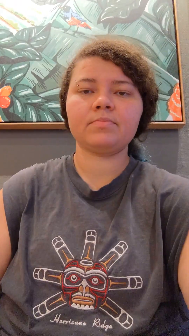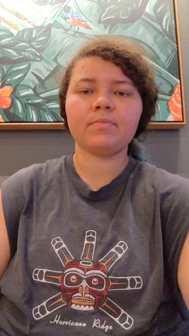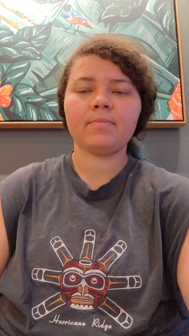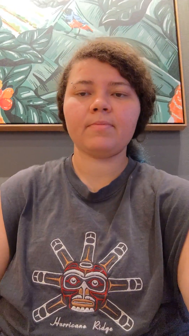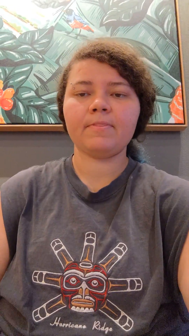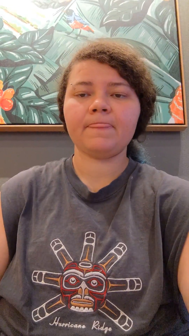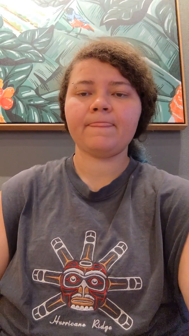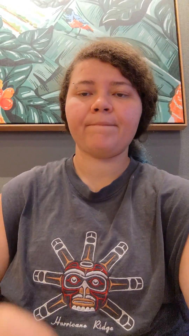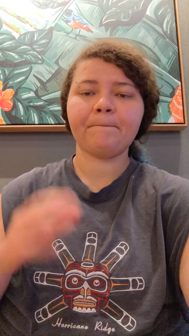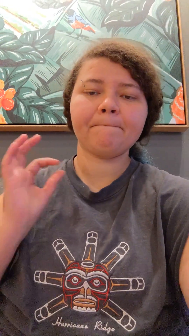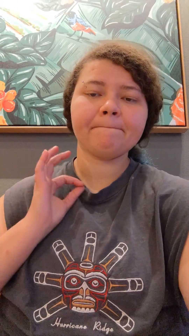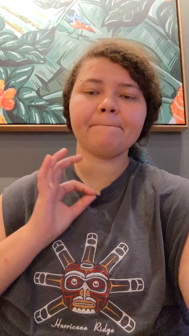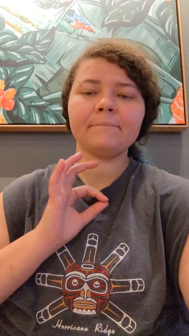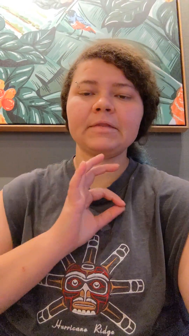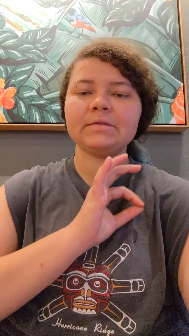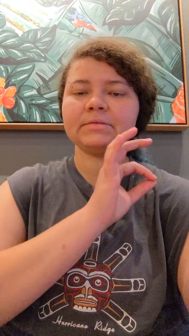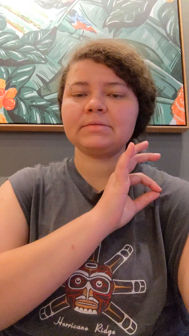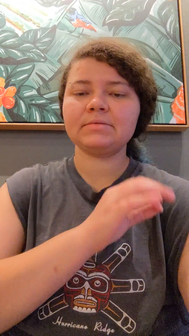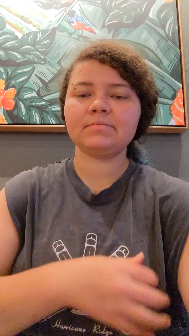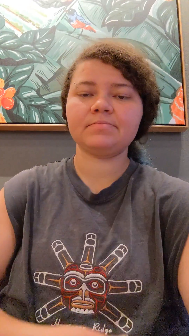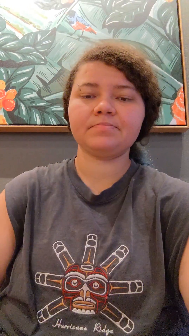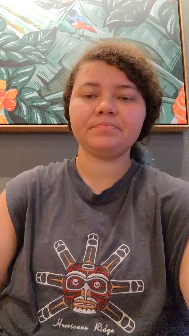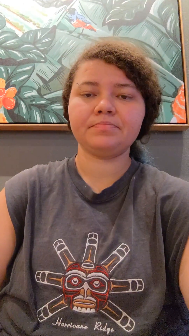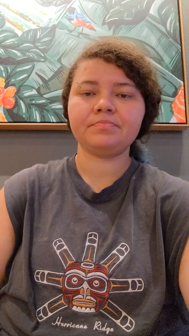beads